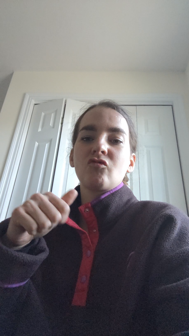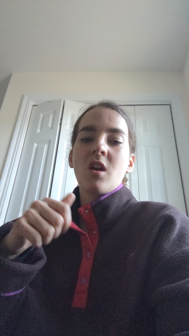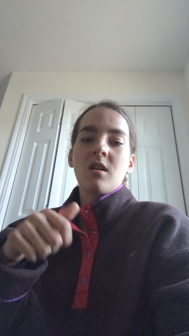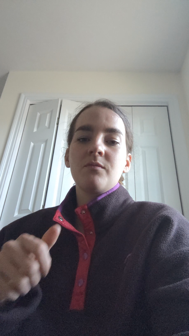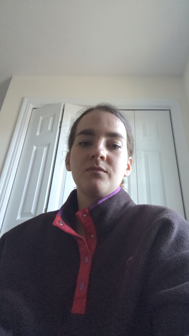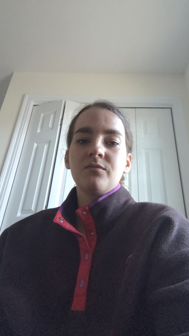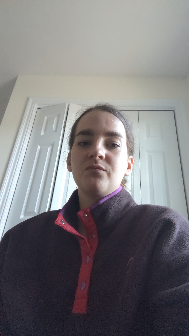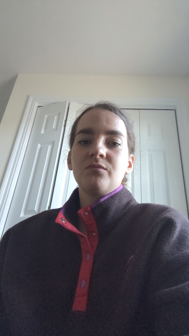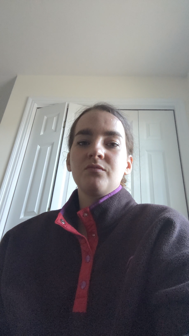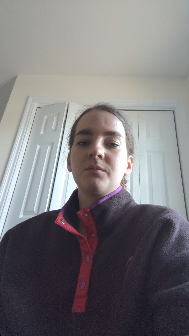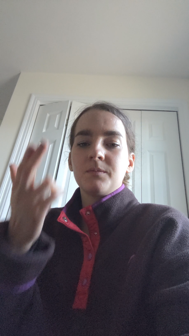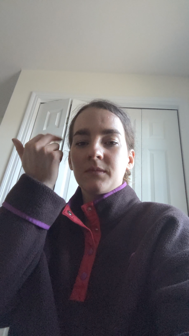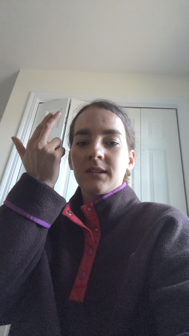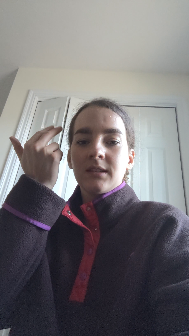bunny